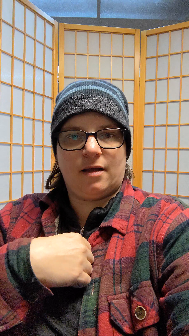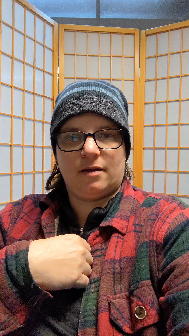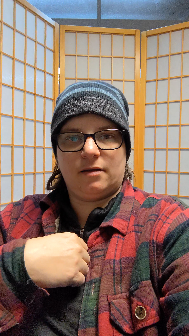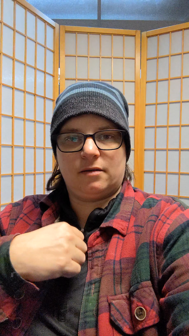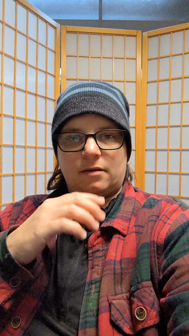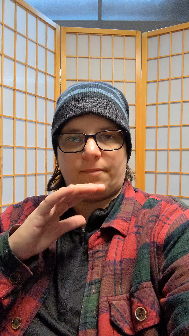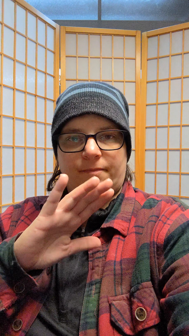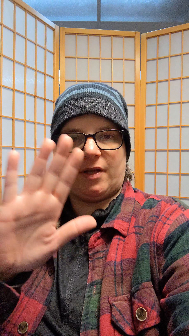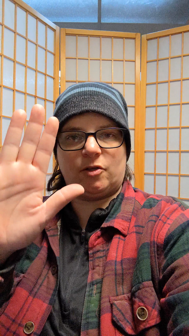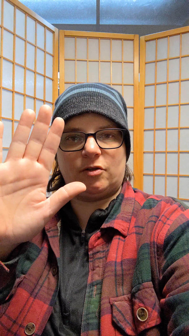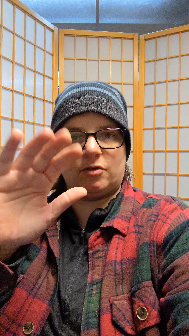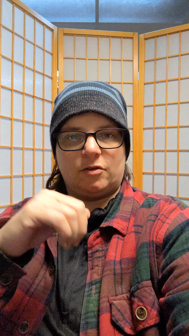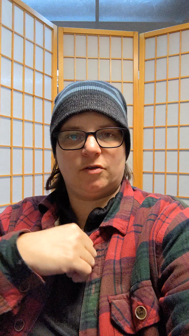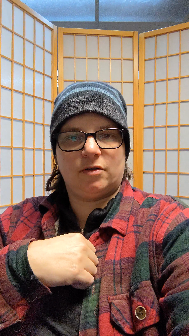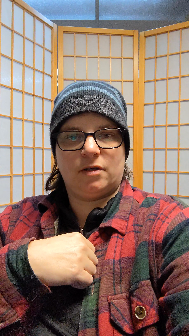push